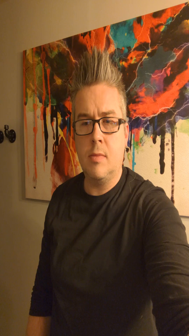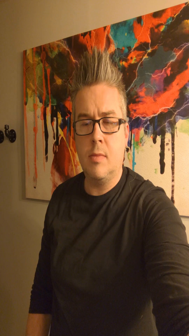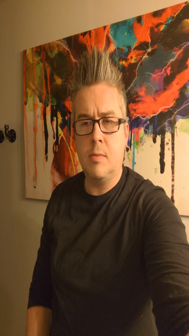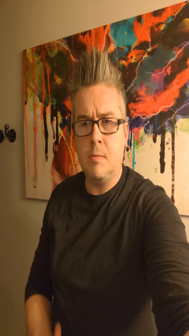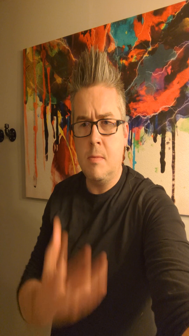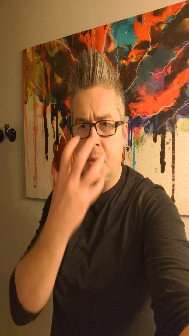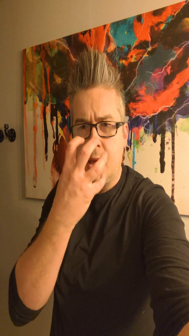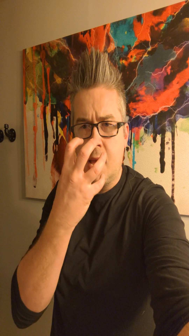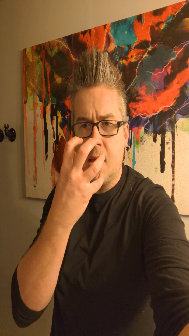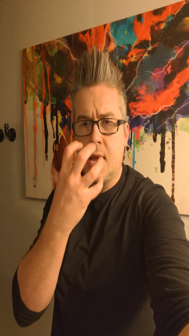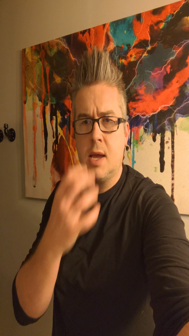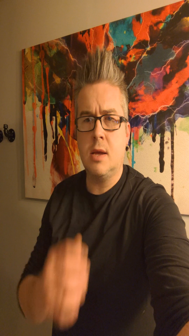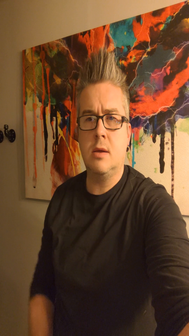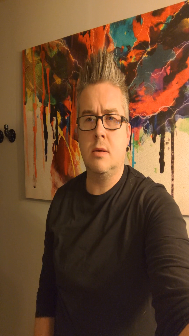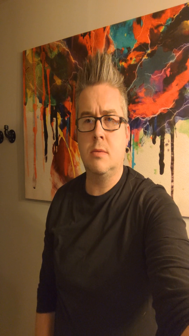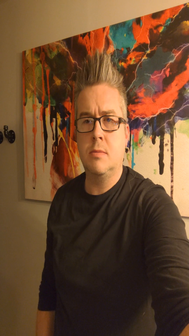mad